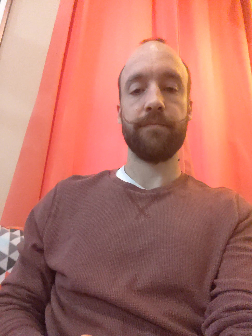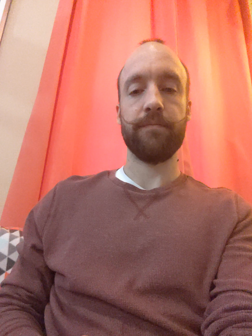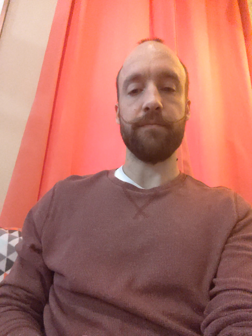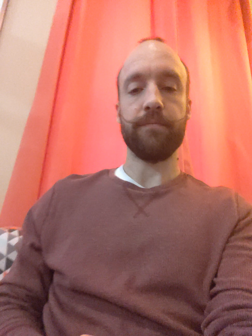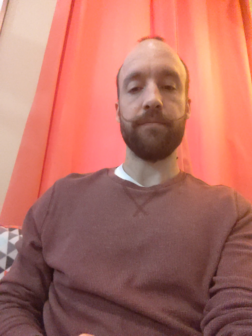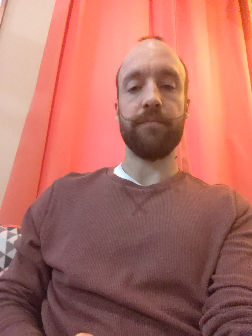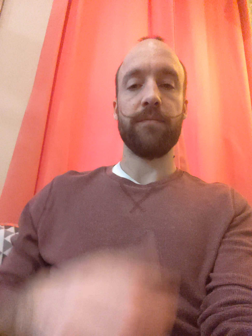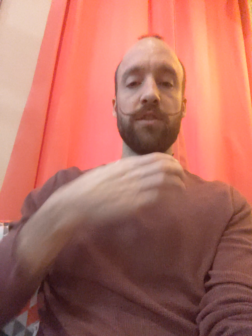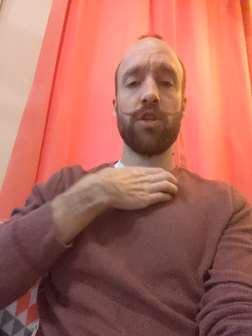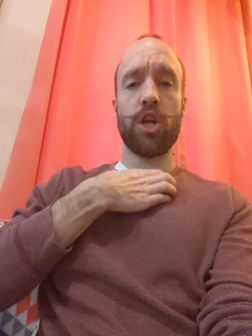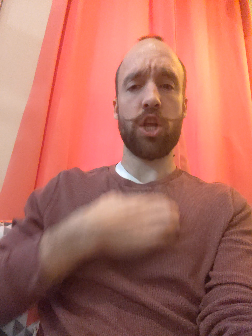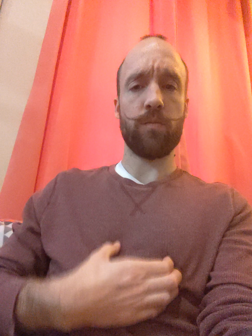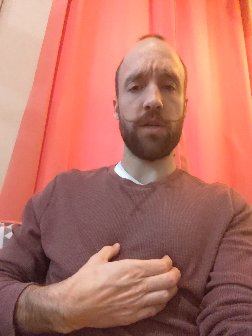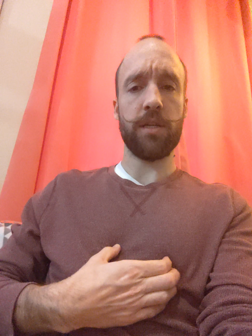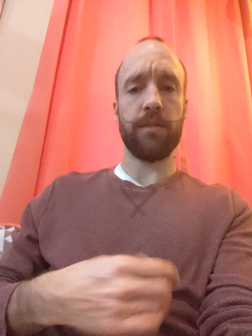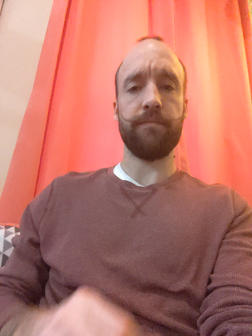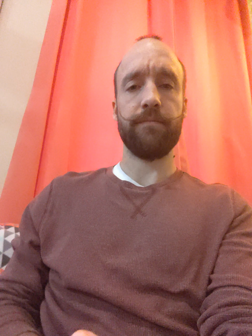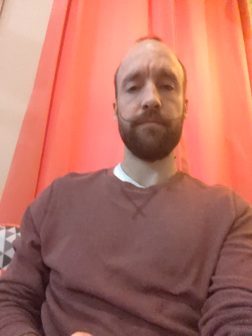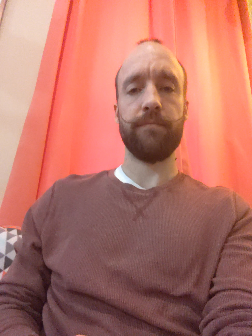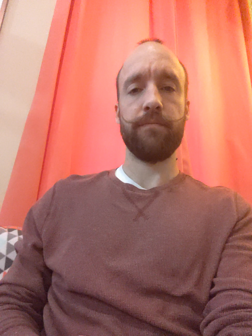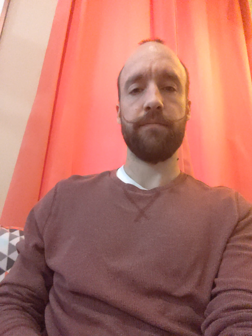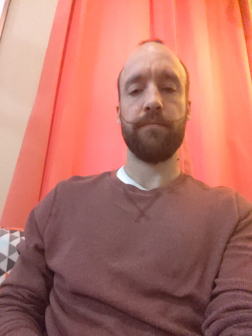hungry